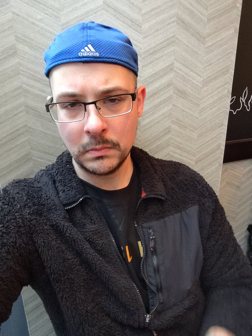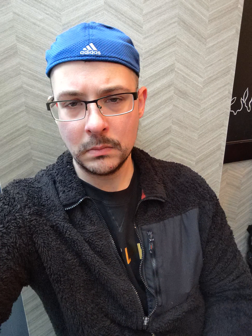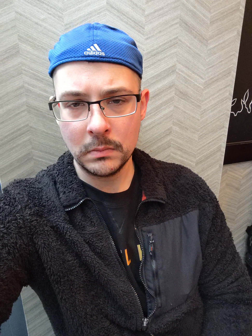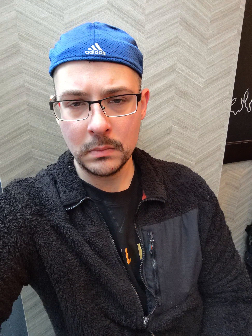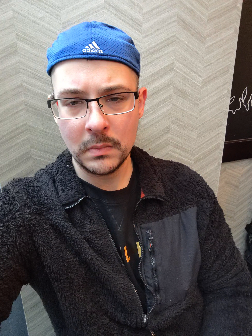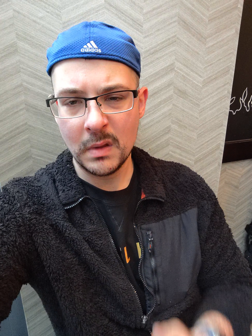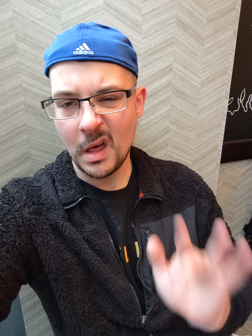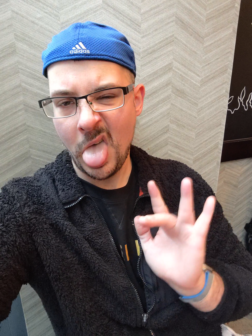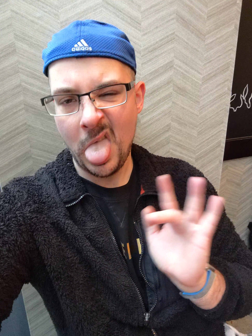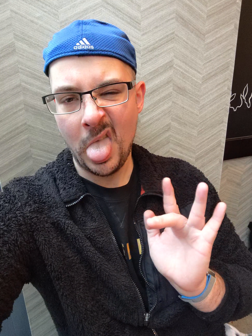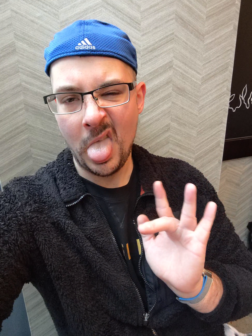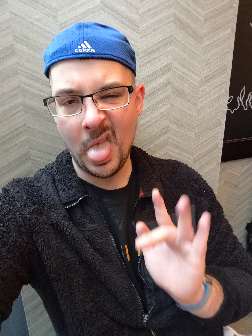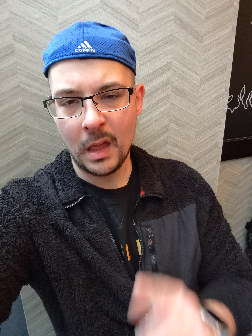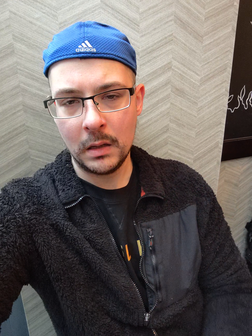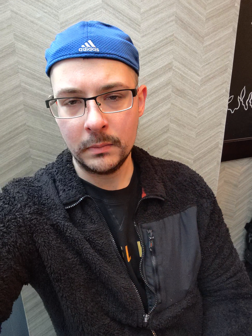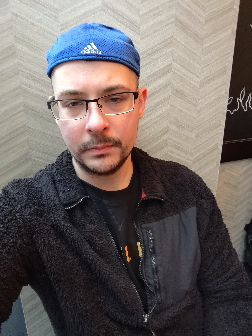yucky